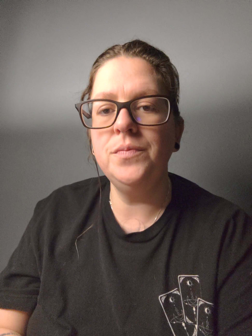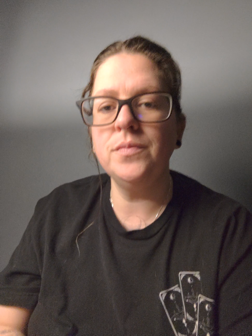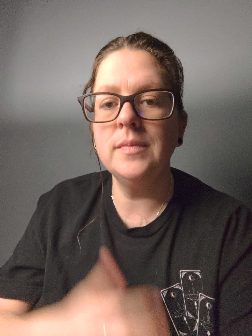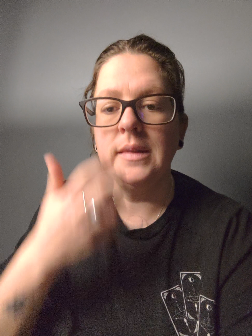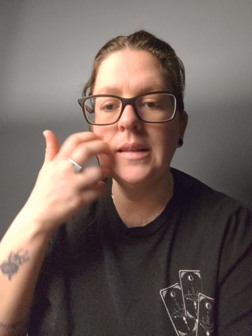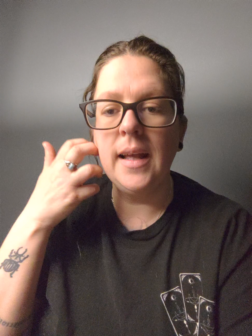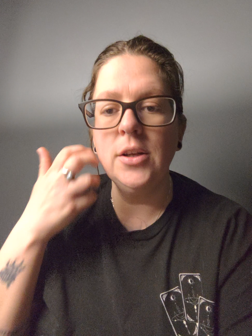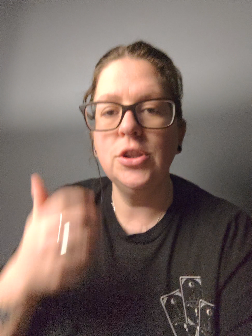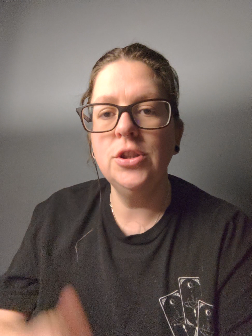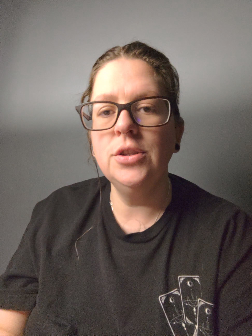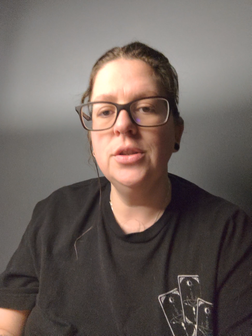tiger